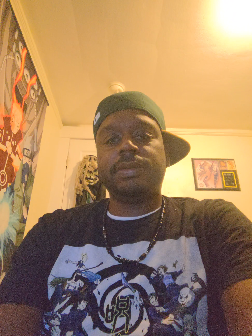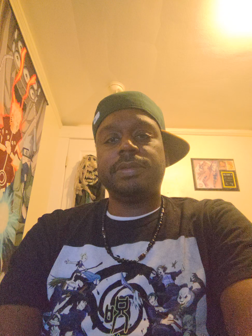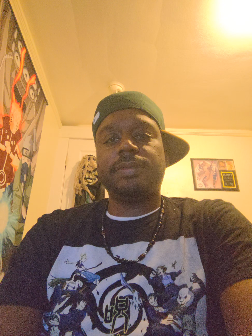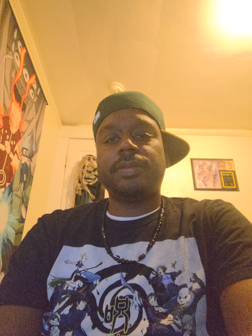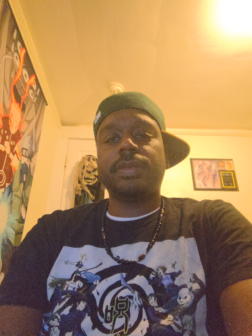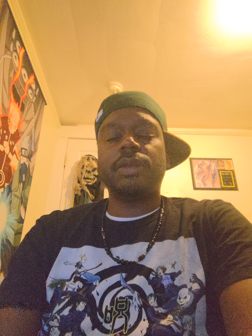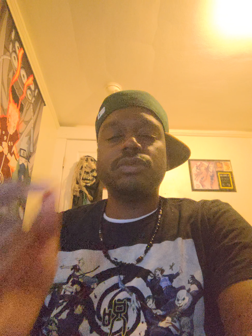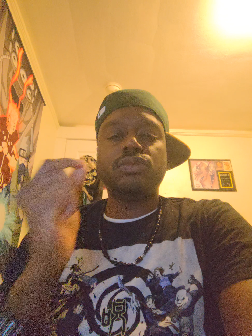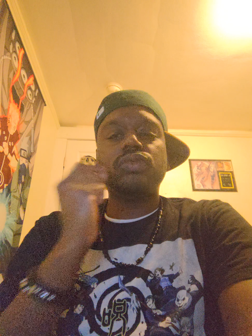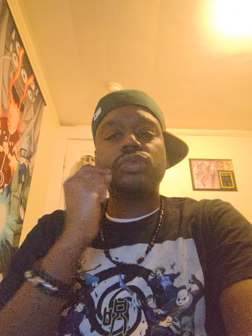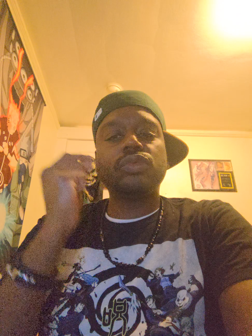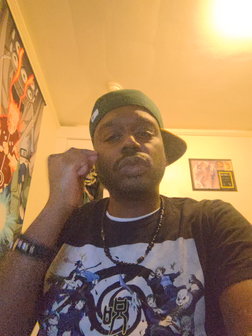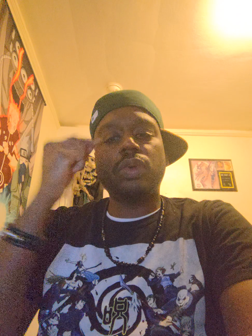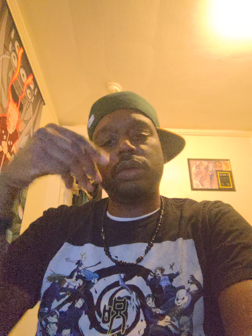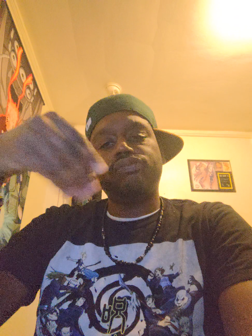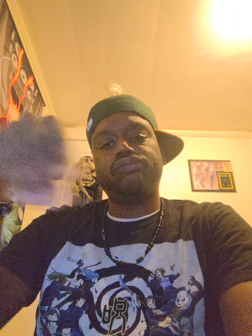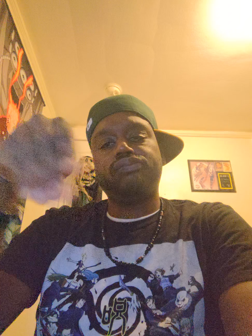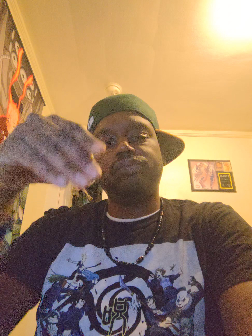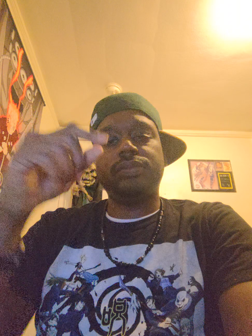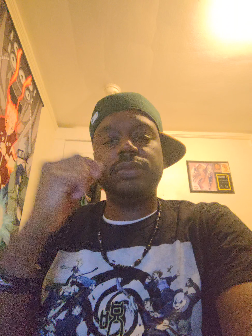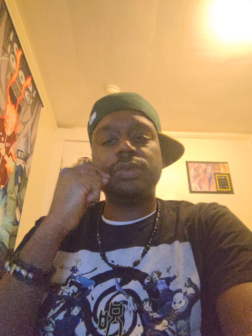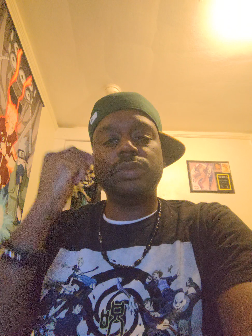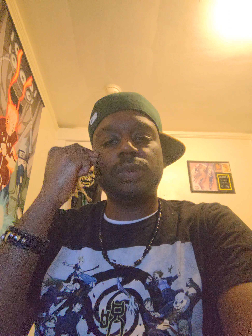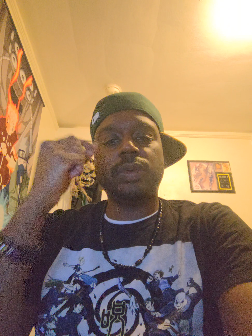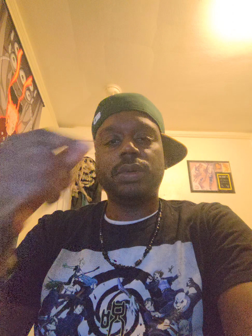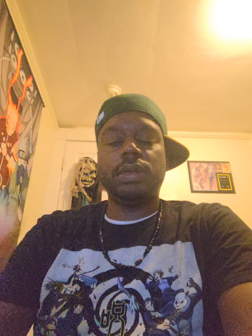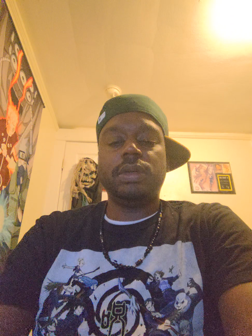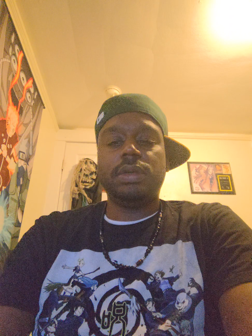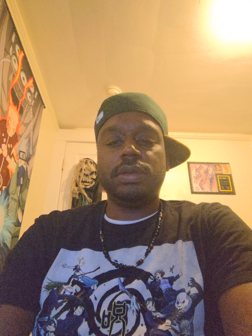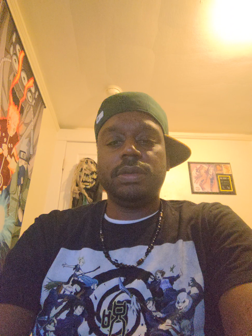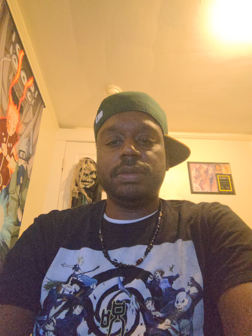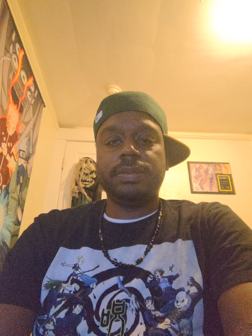store